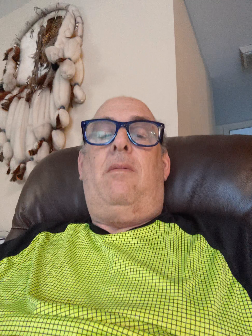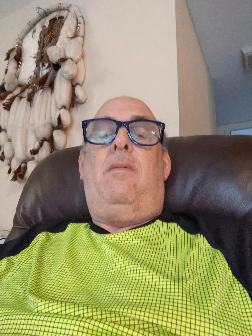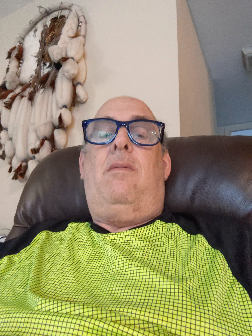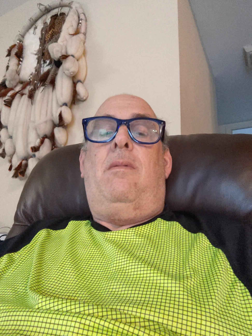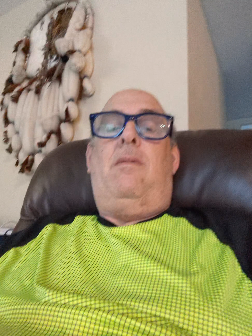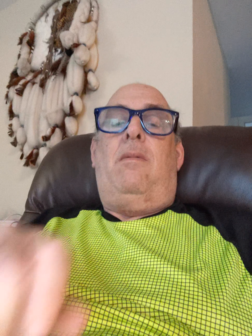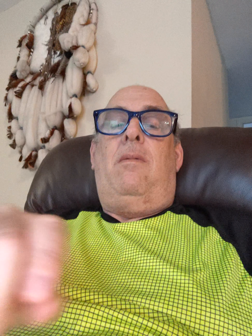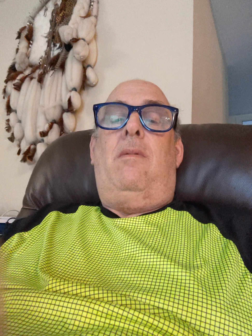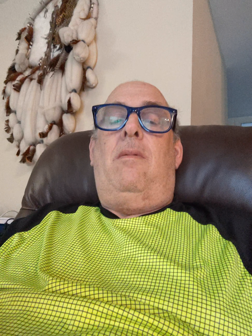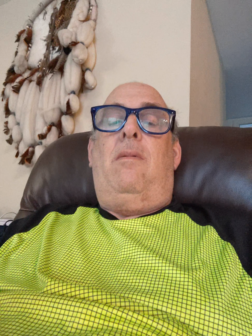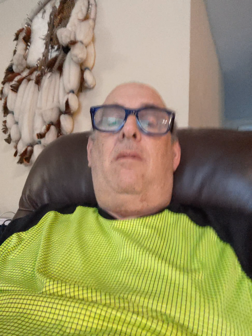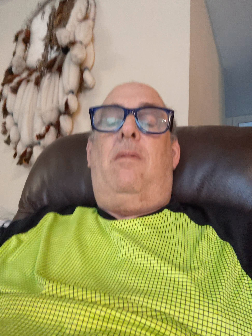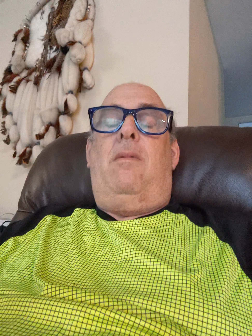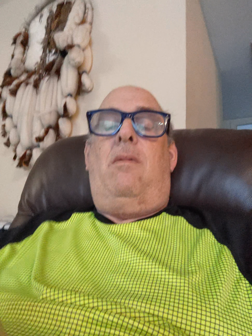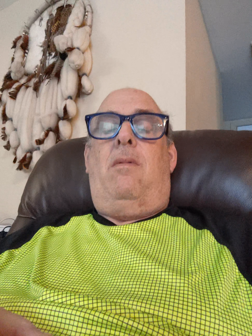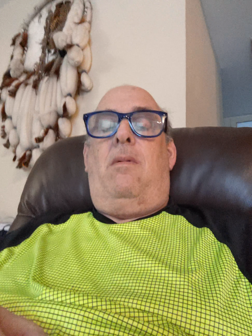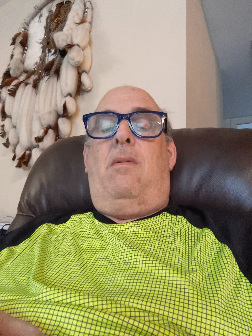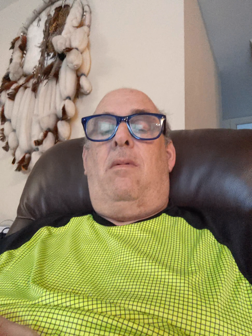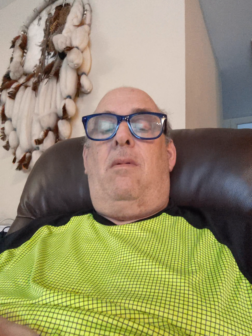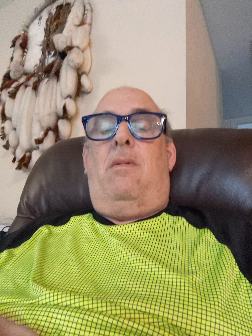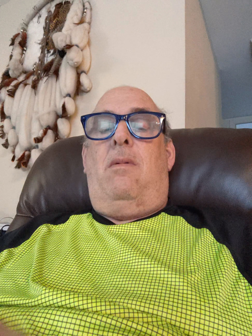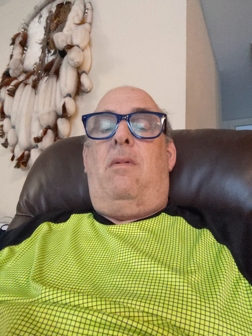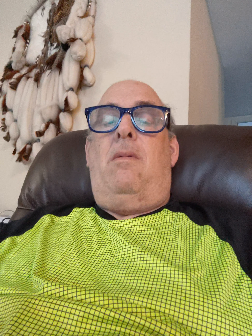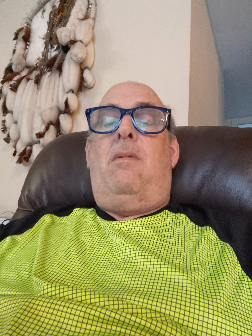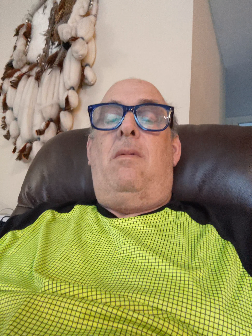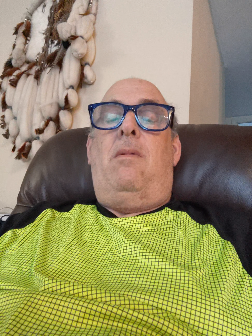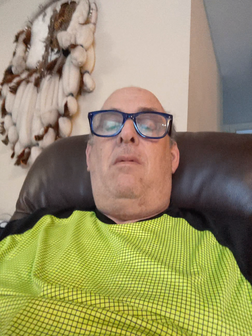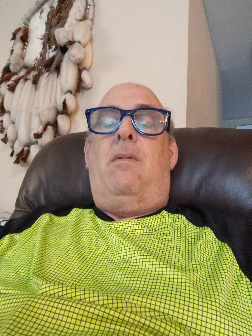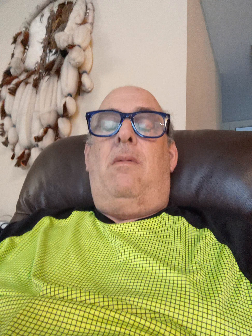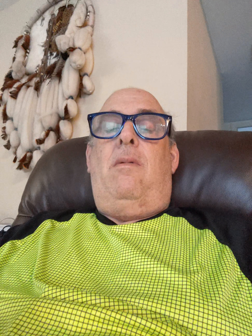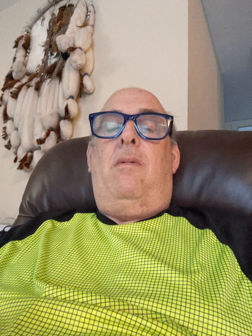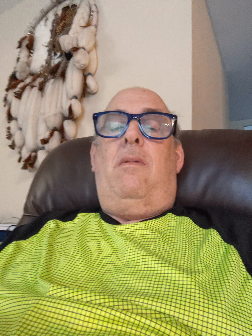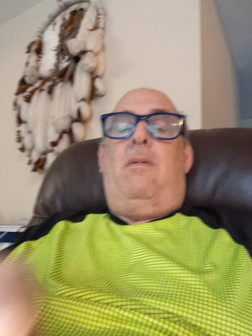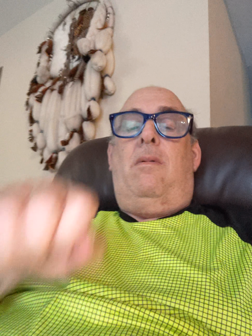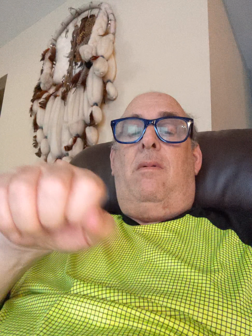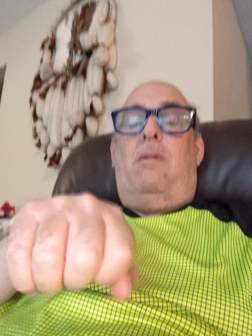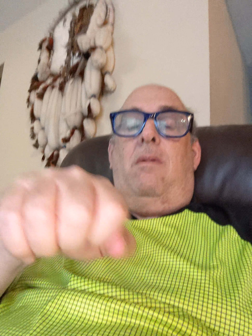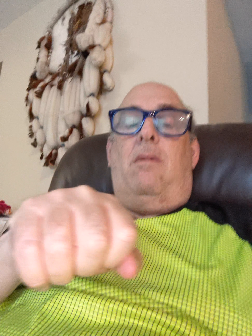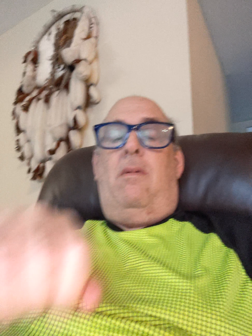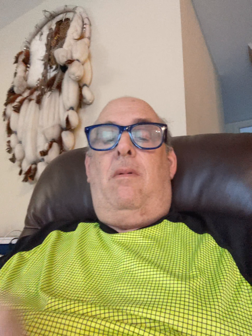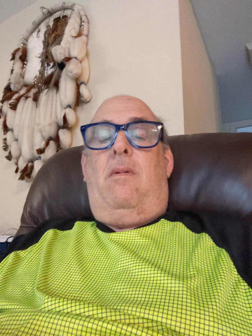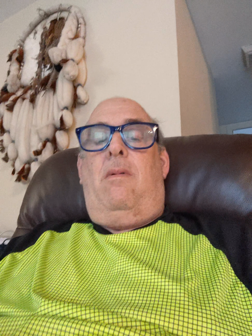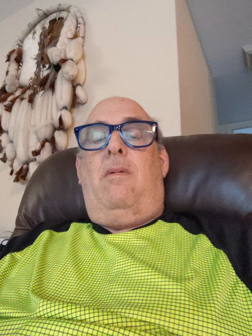shoe